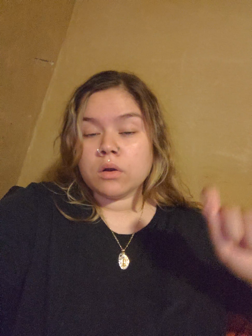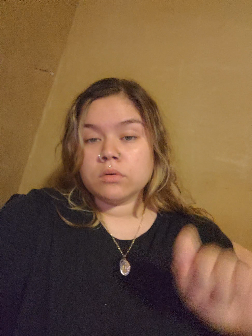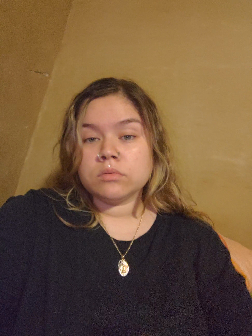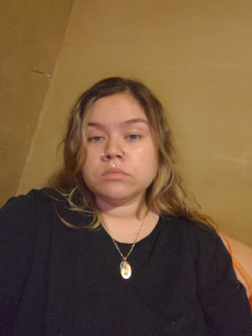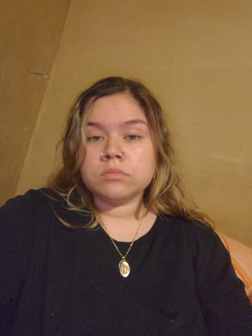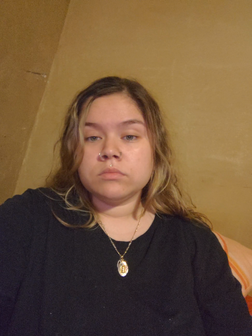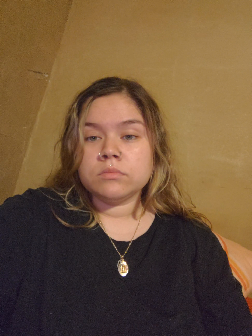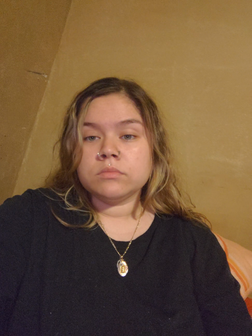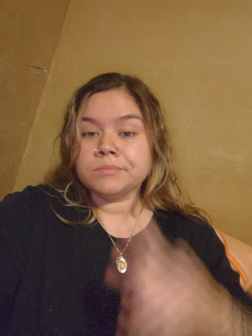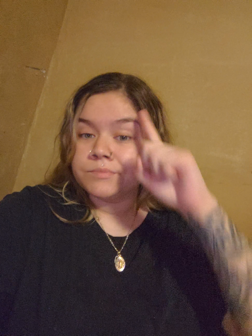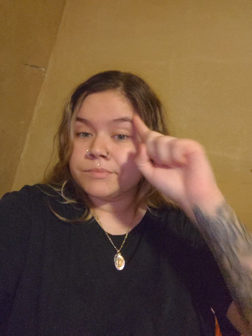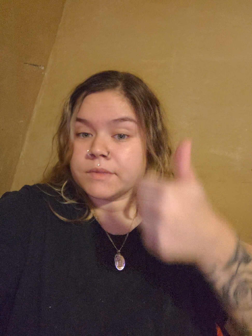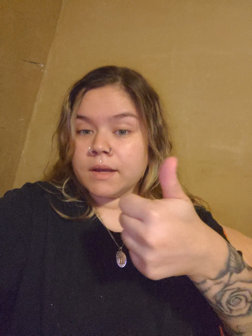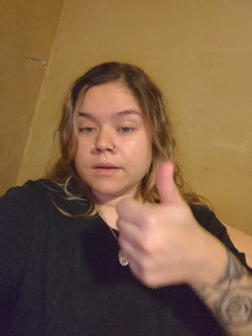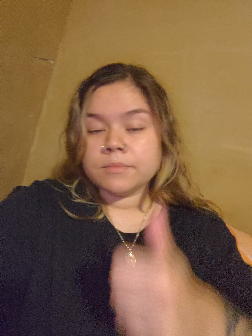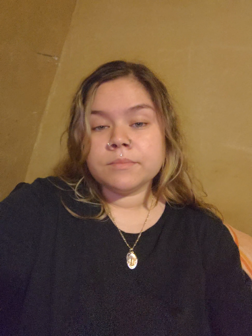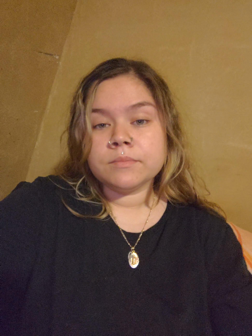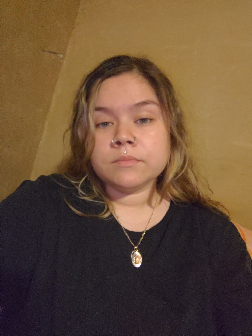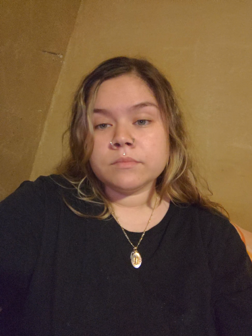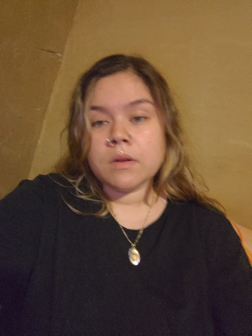dime